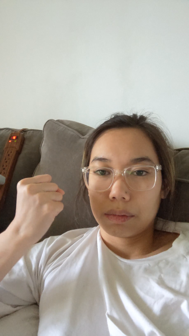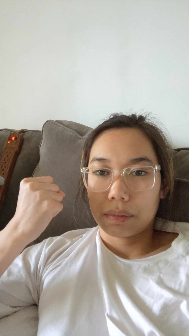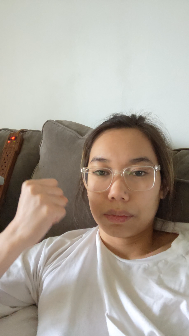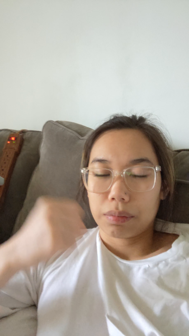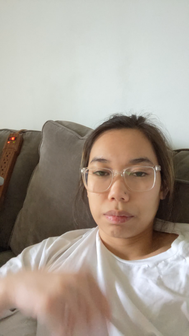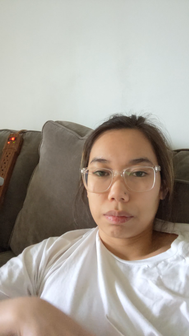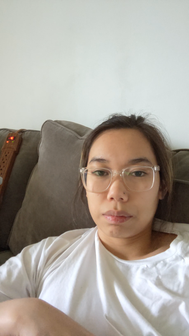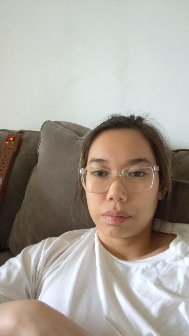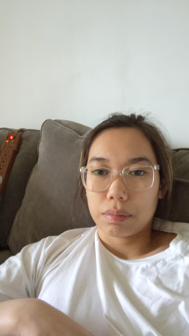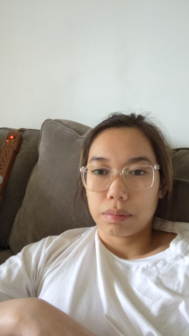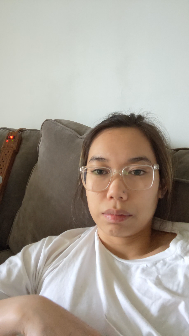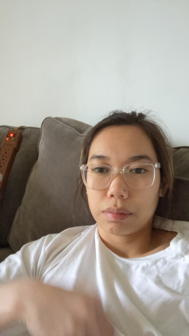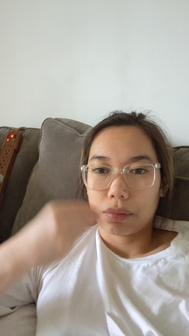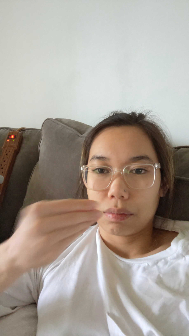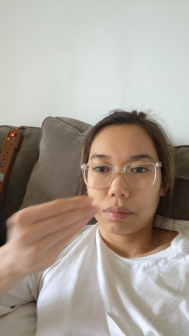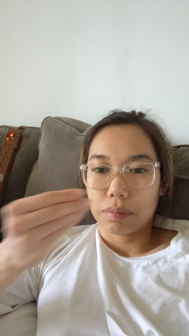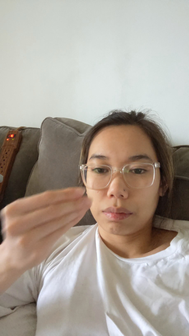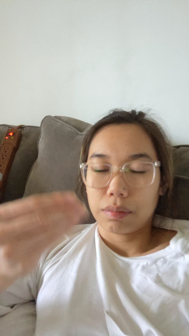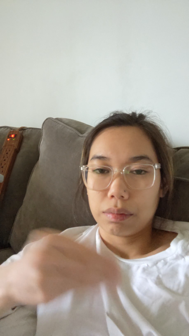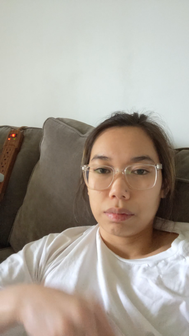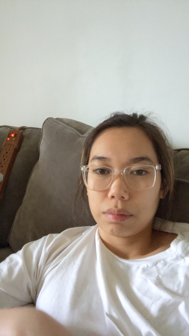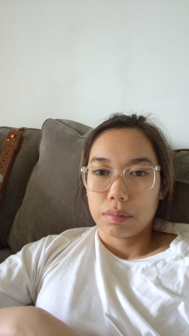feed